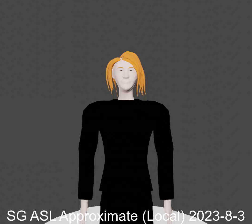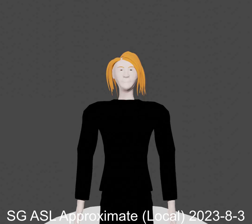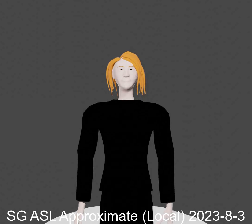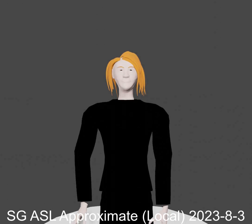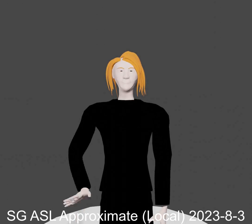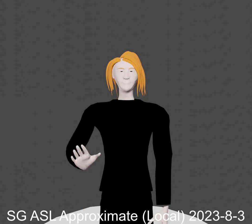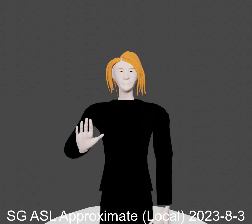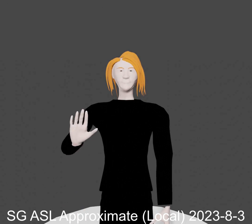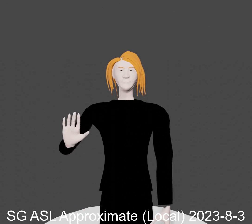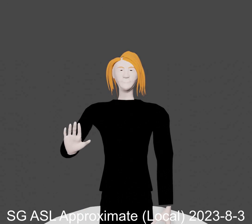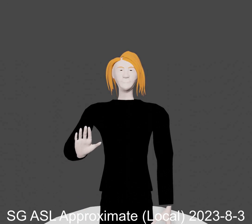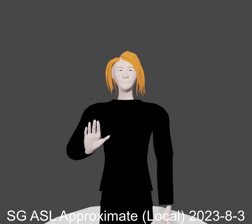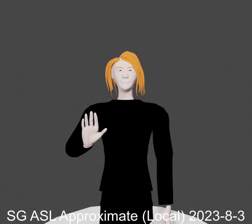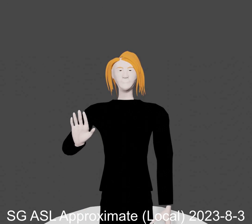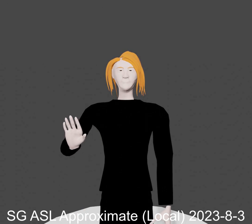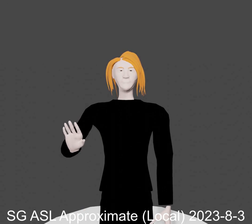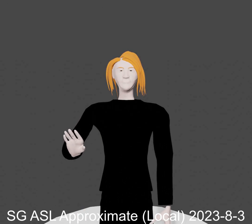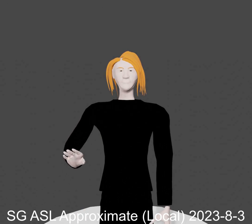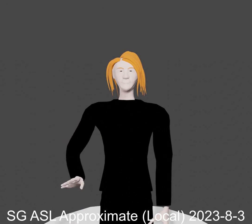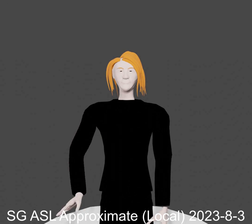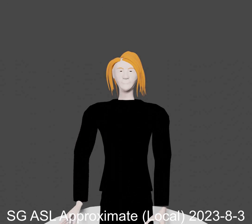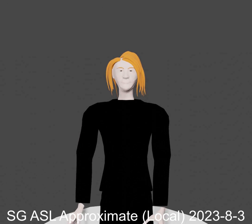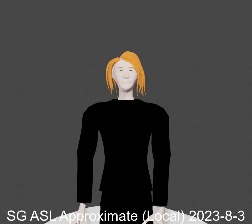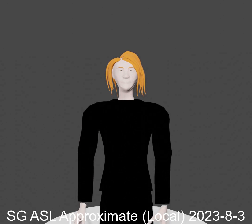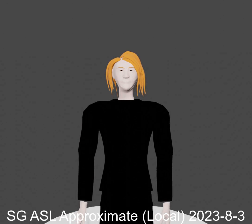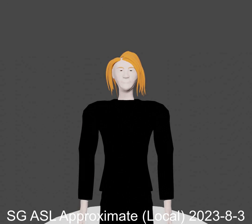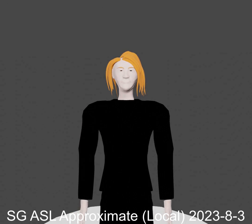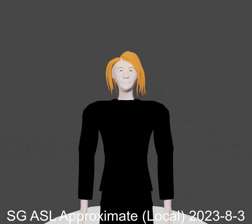Approximate (Local)